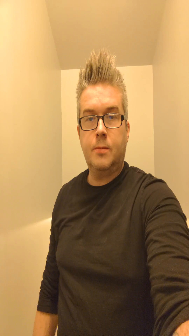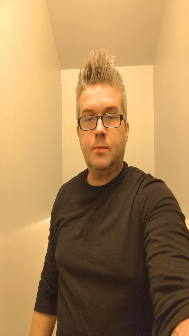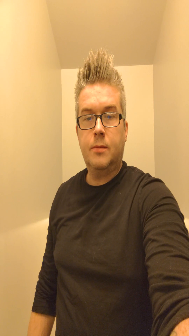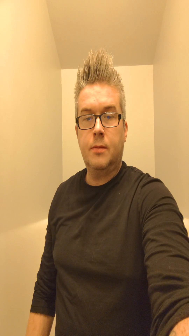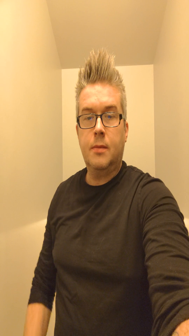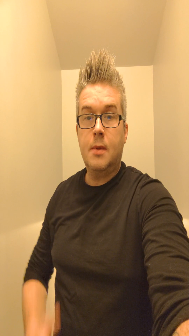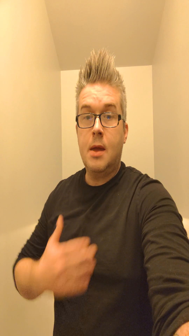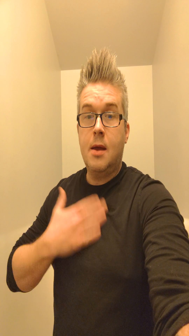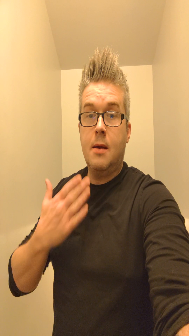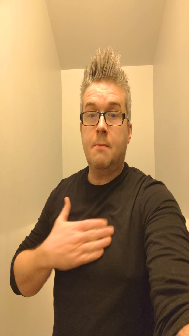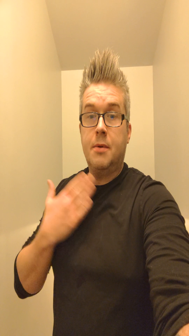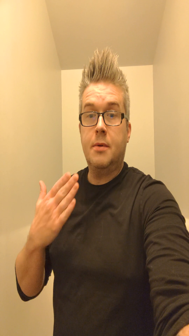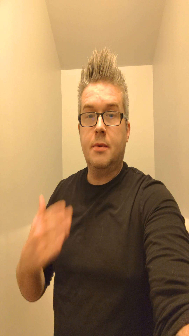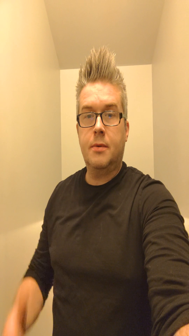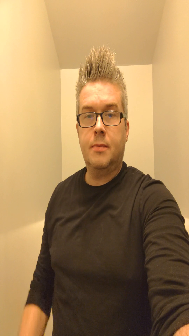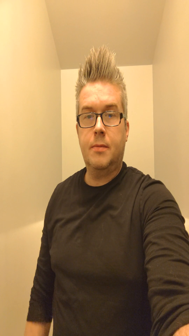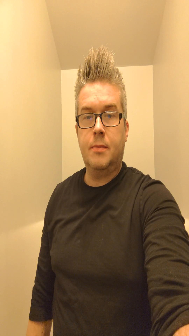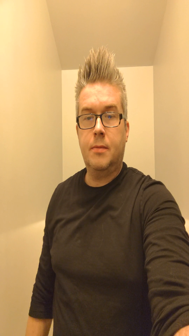happy